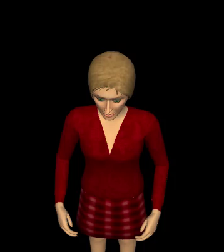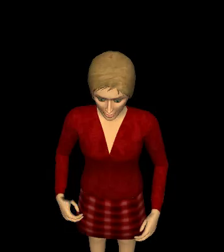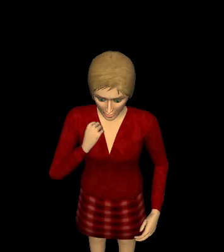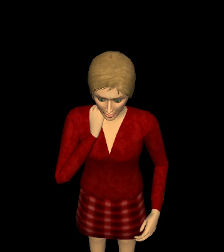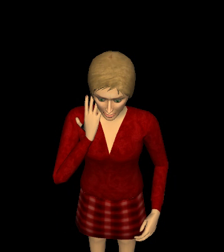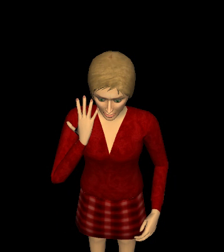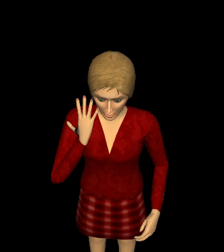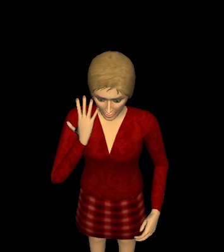أبيض